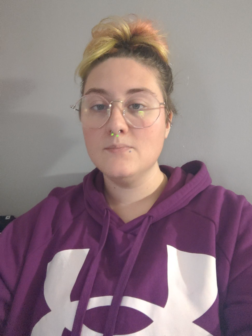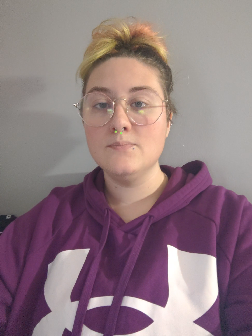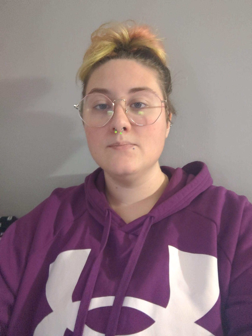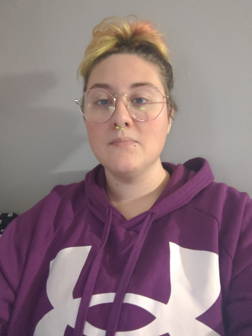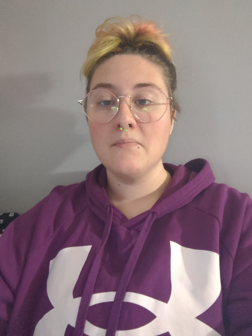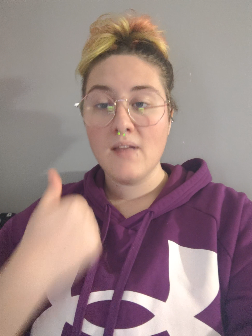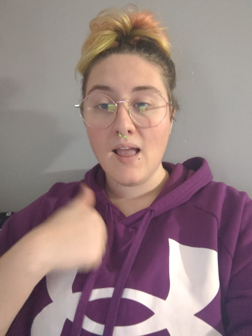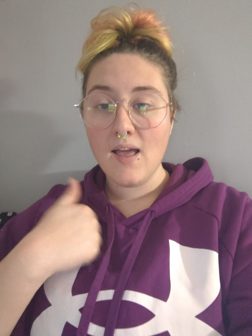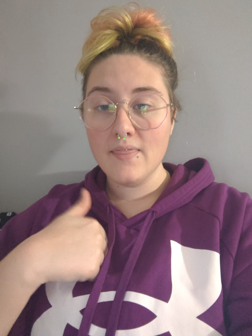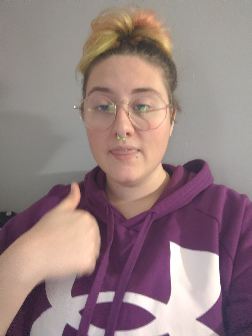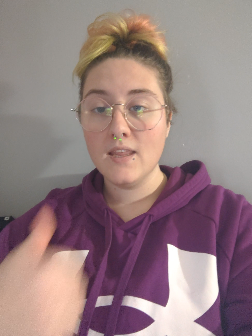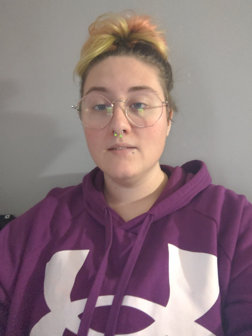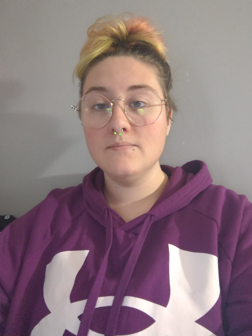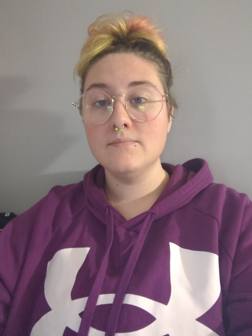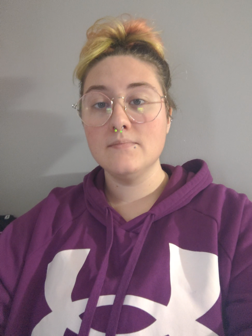bath